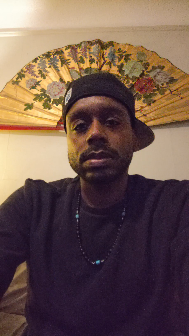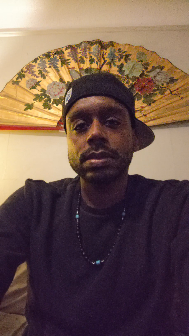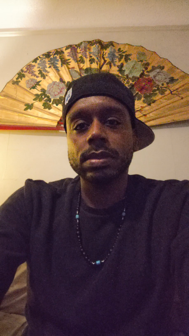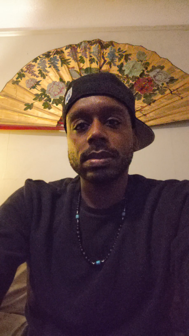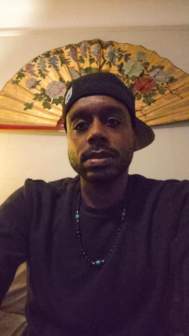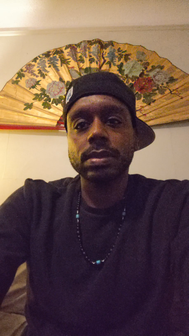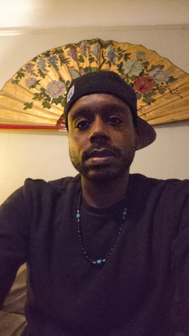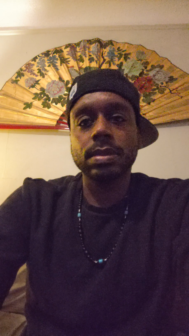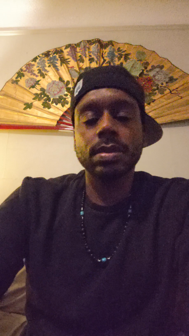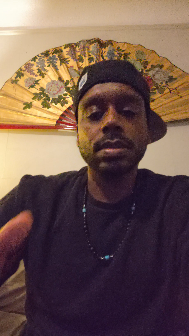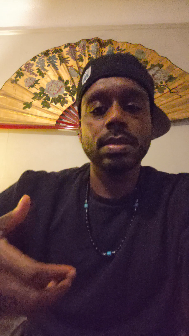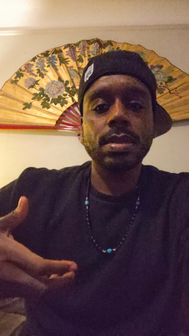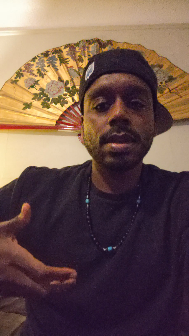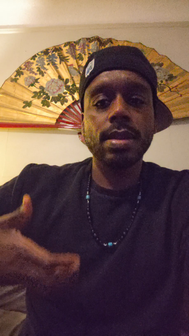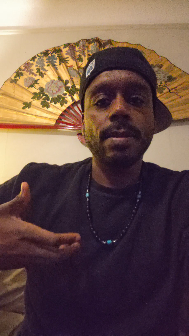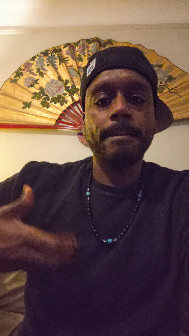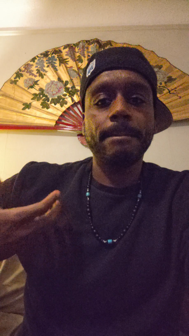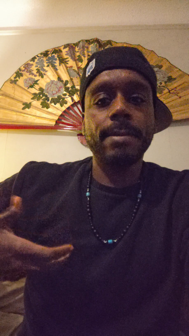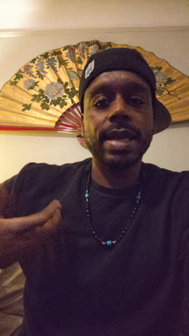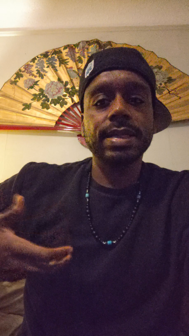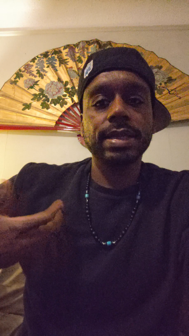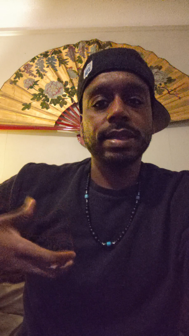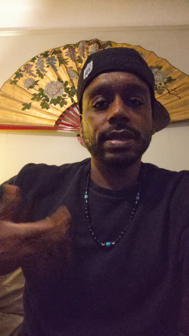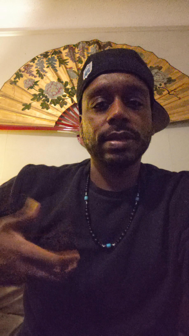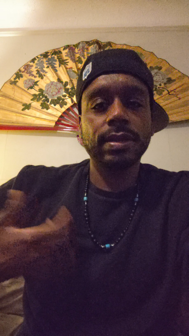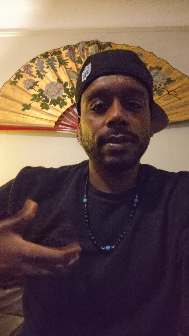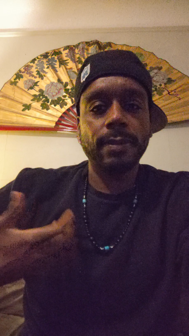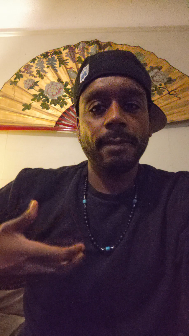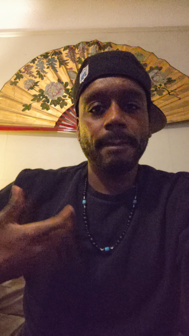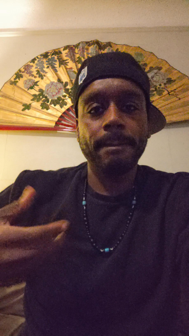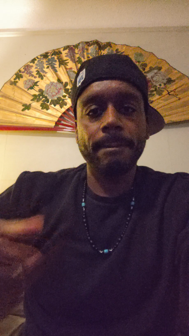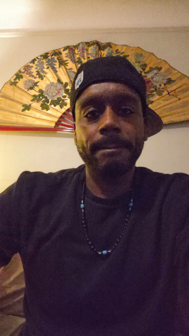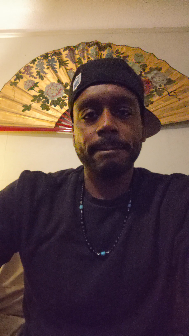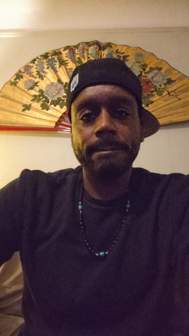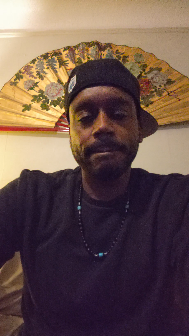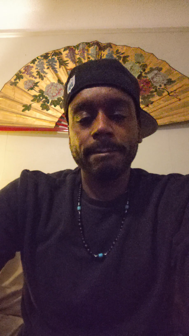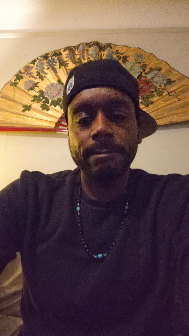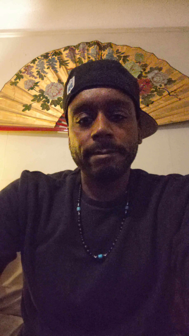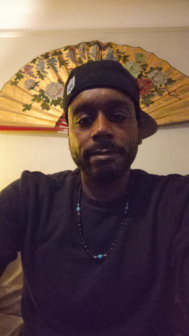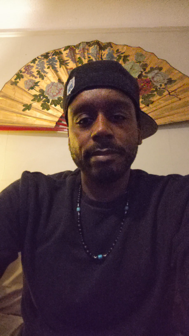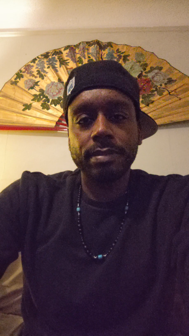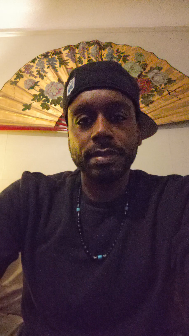monkey